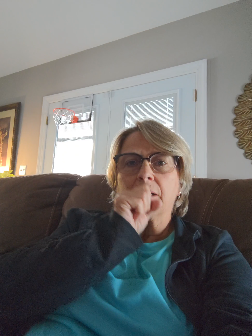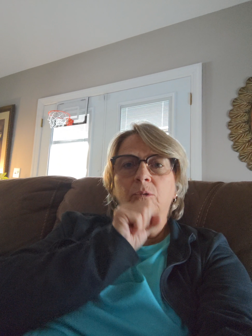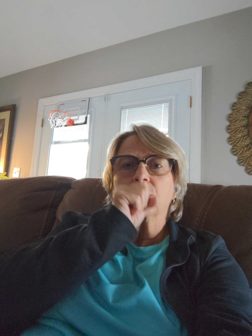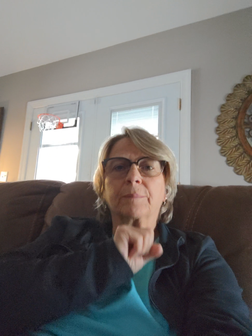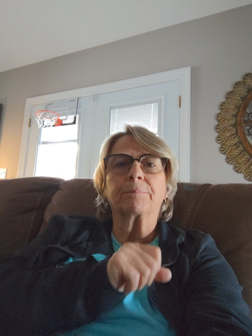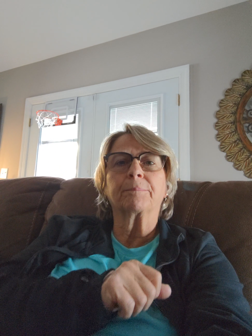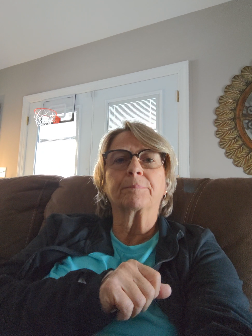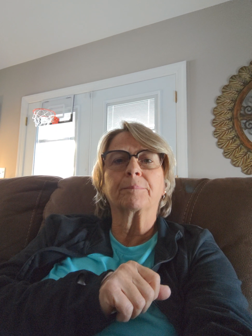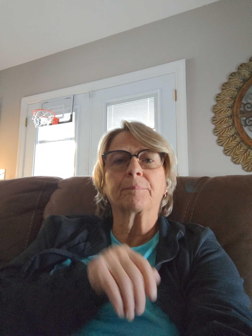ice cream